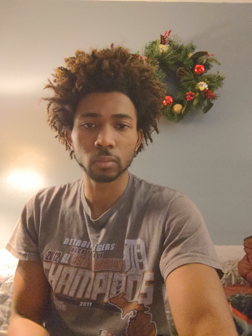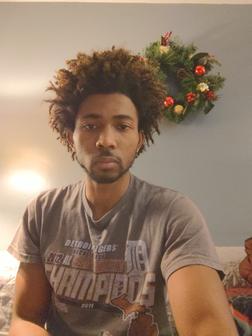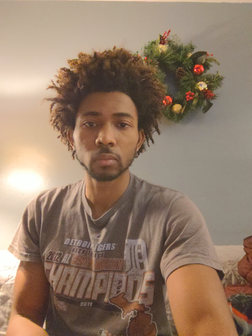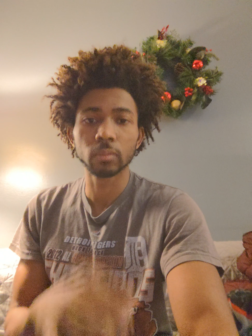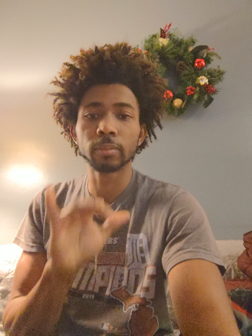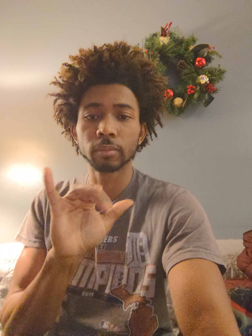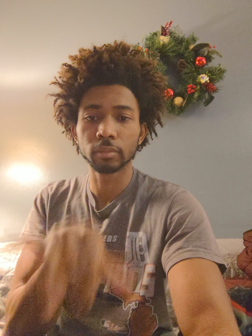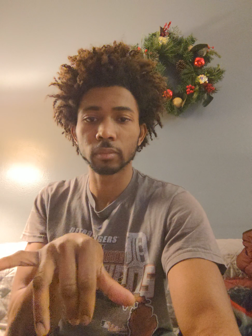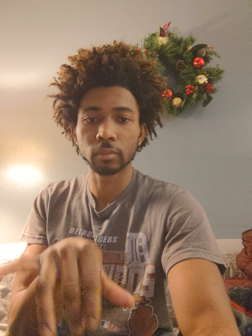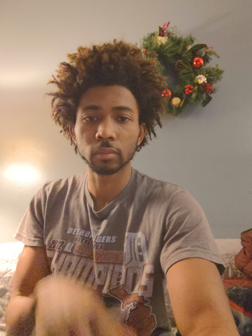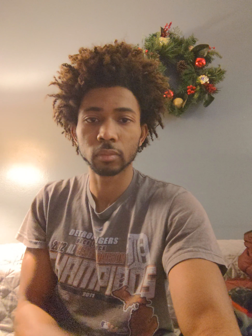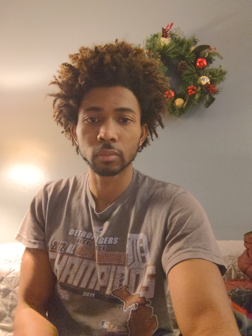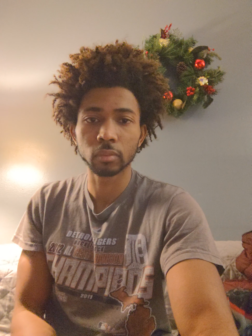that